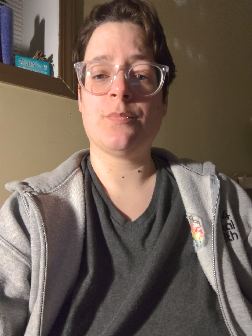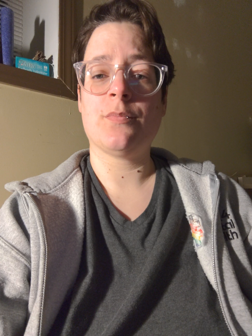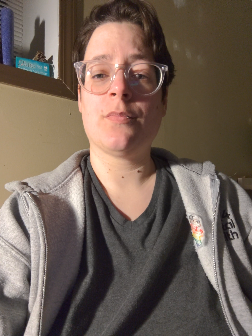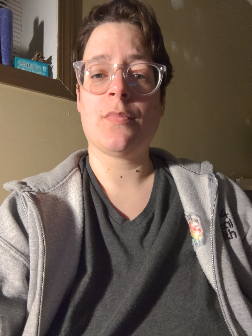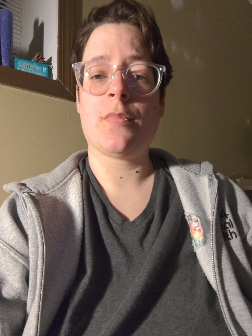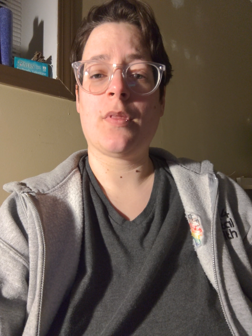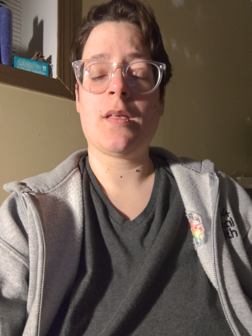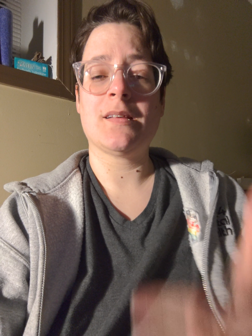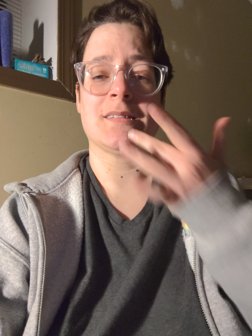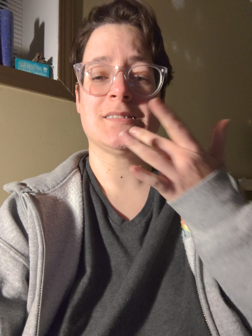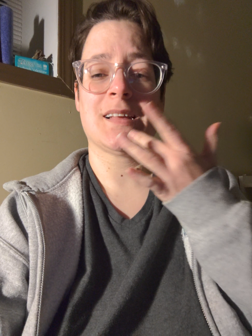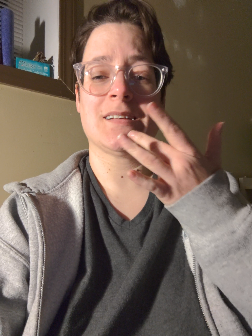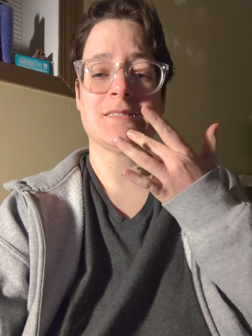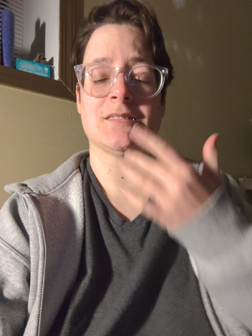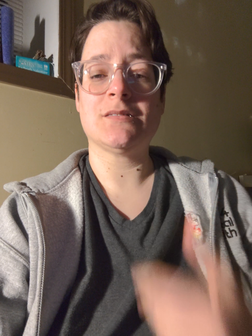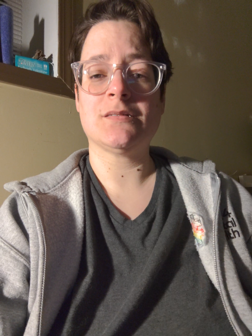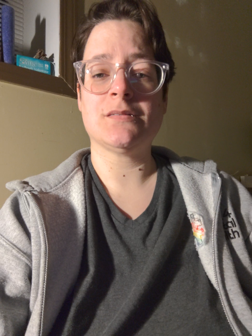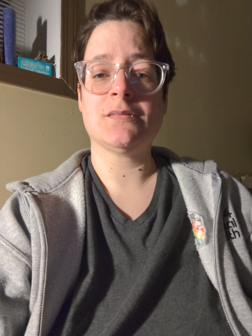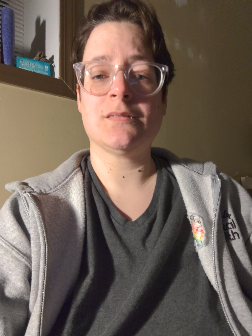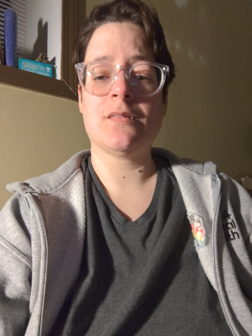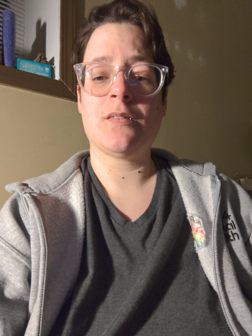taste